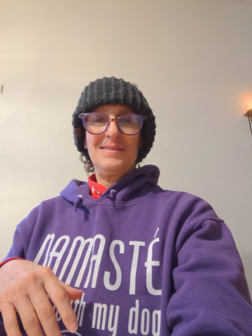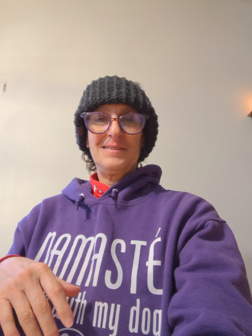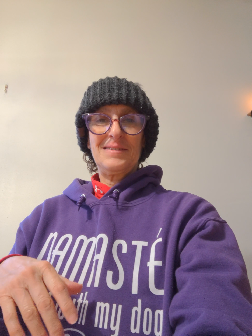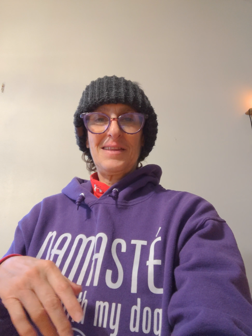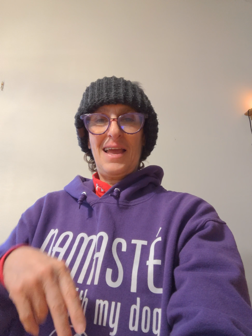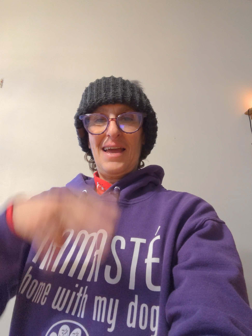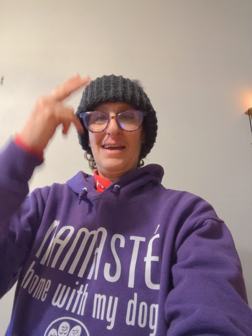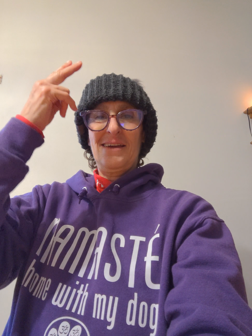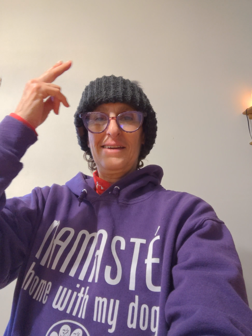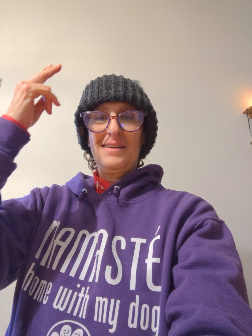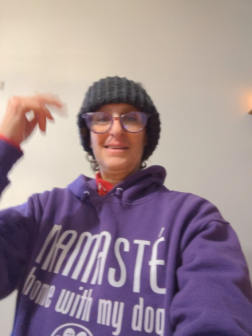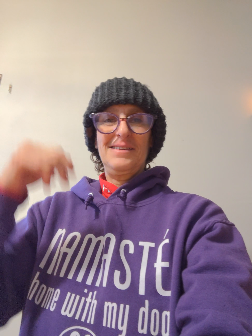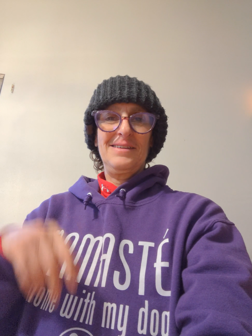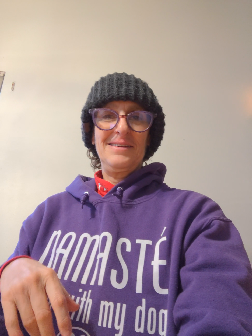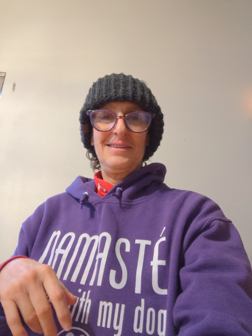high